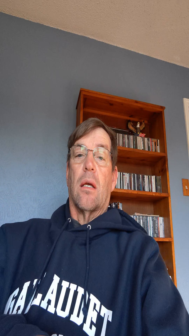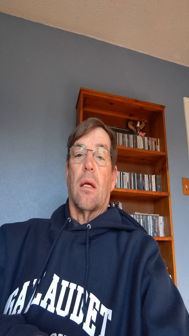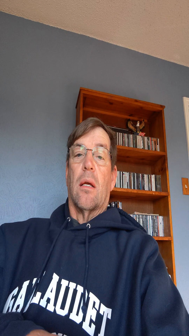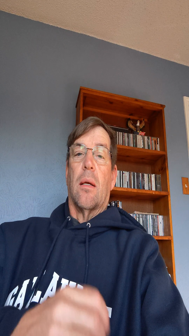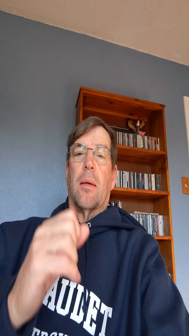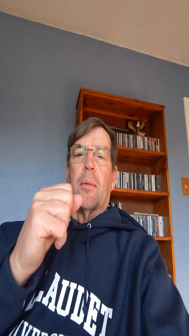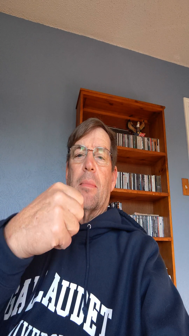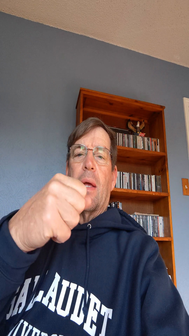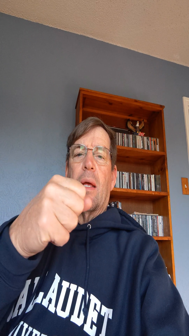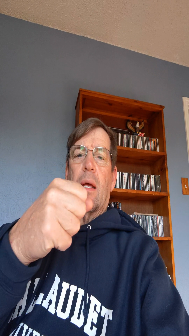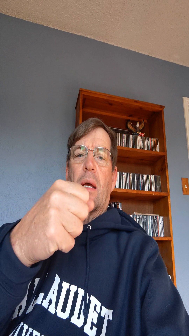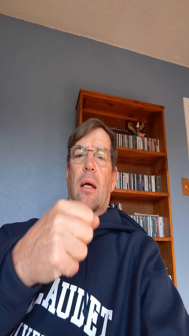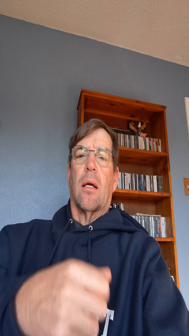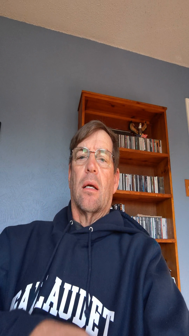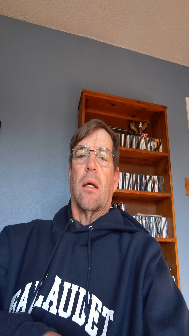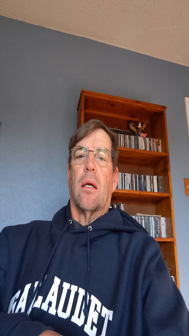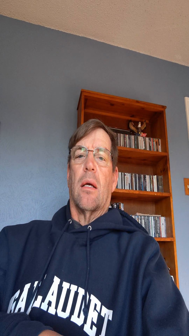make